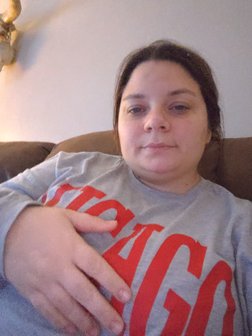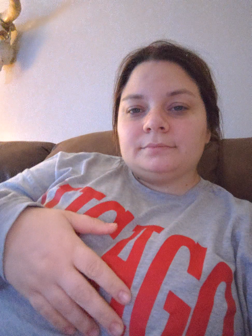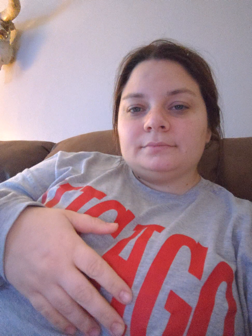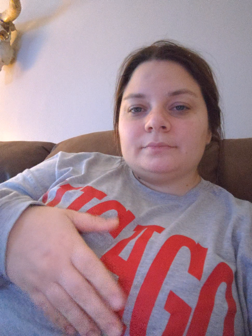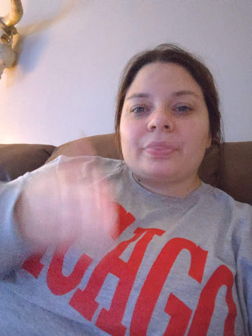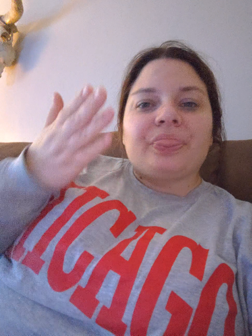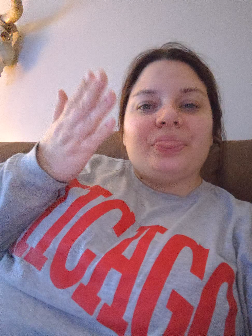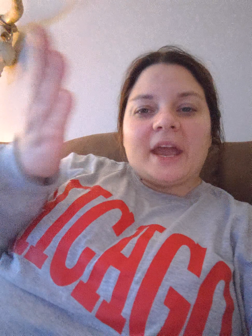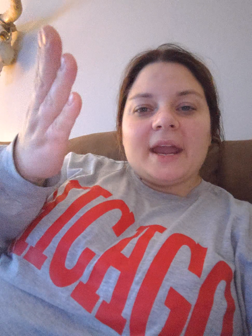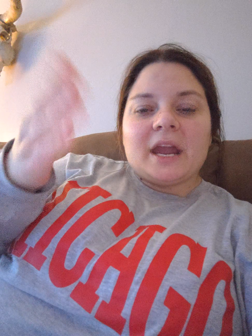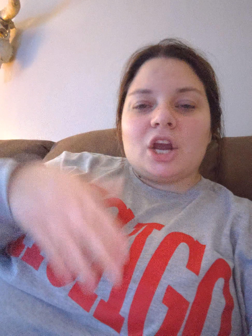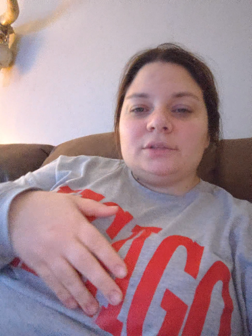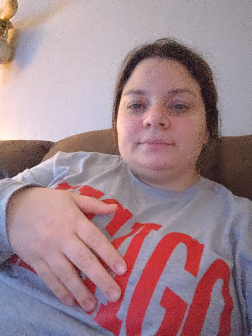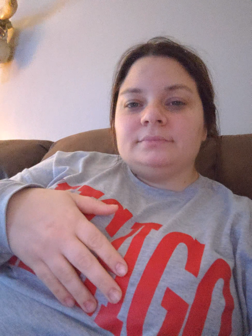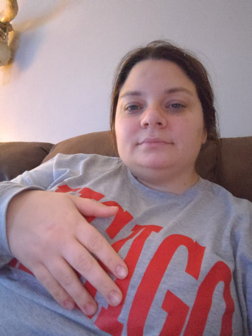there